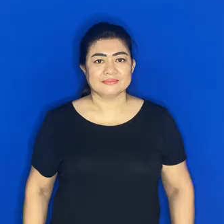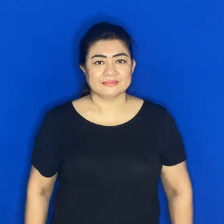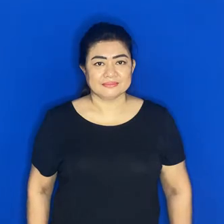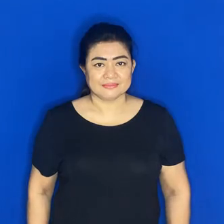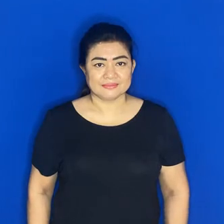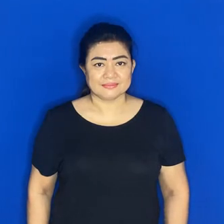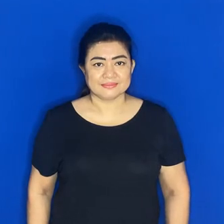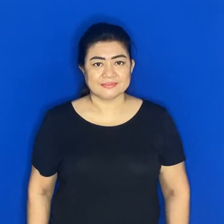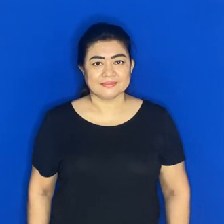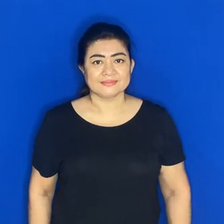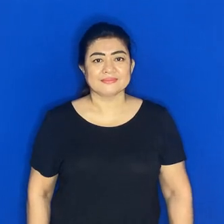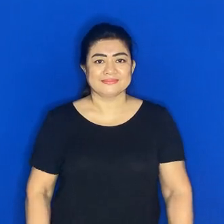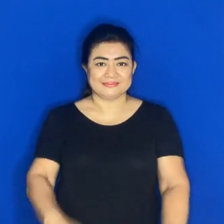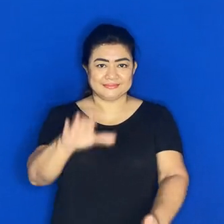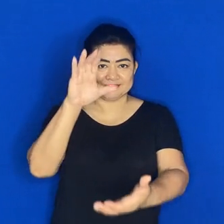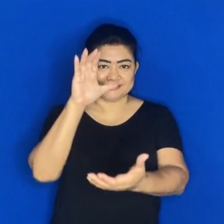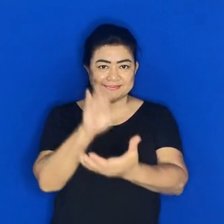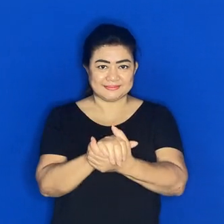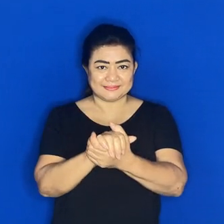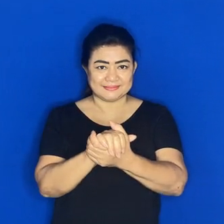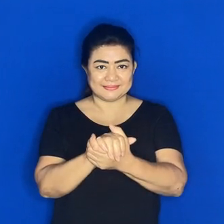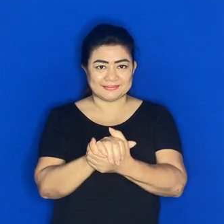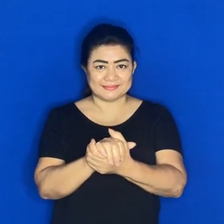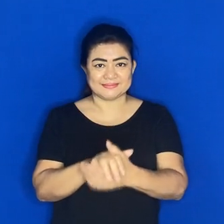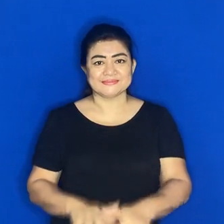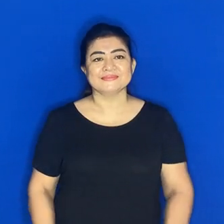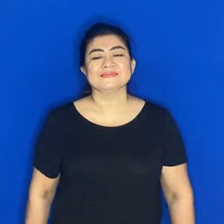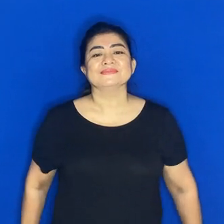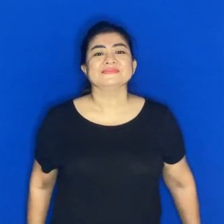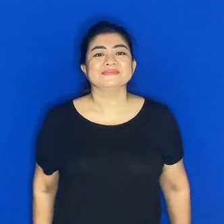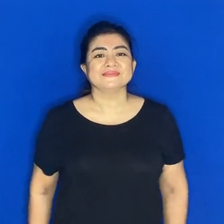married